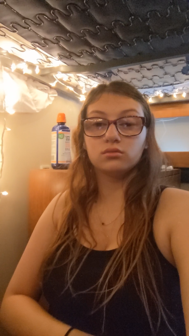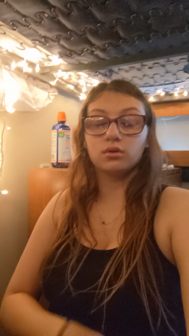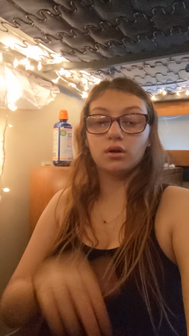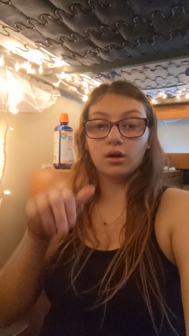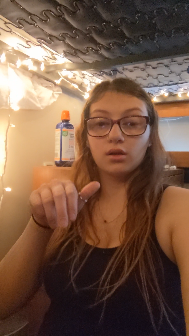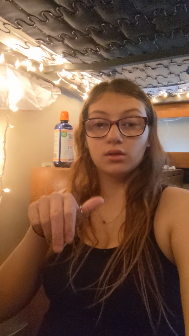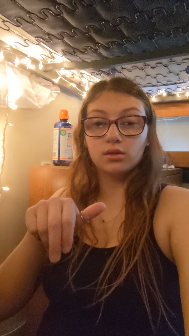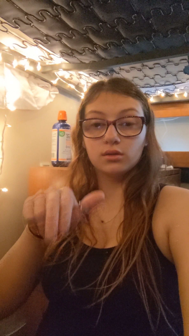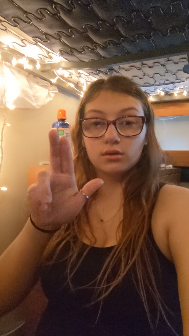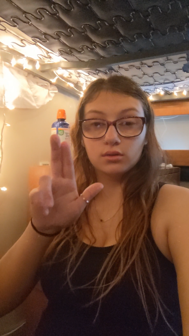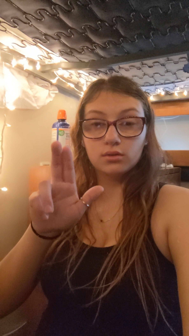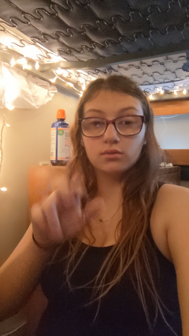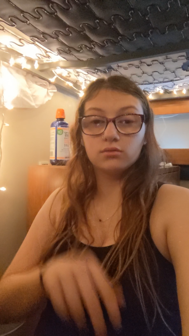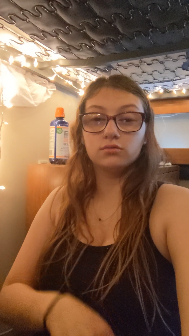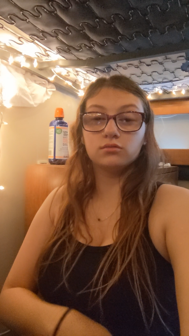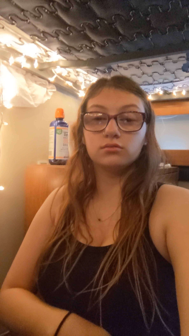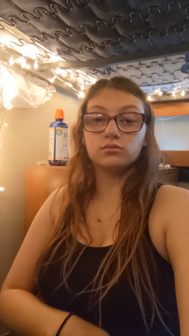lick